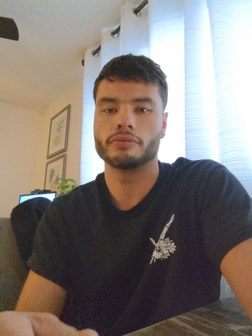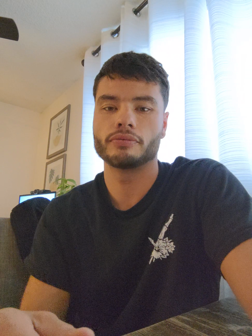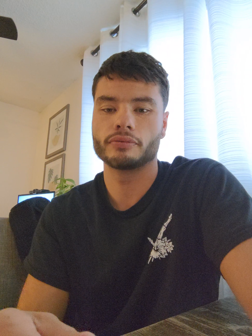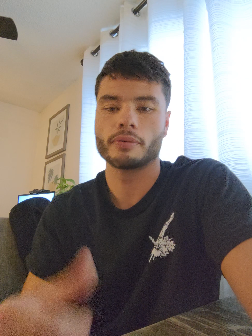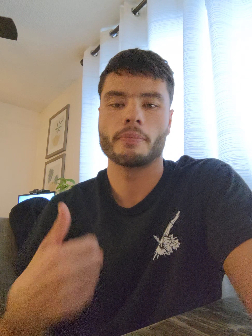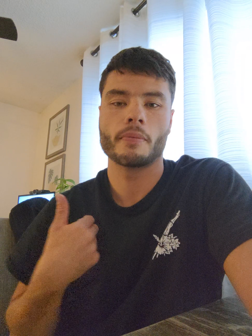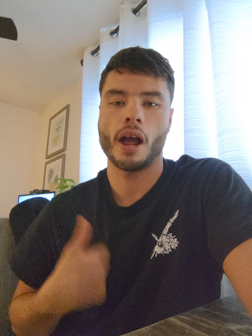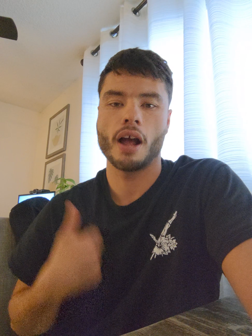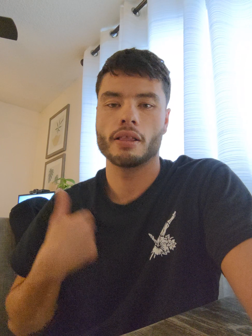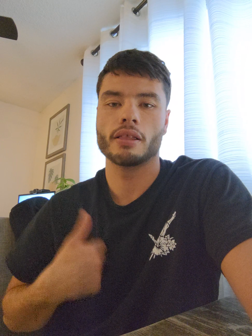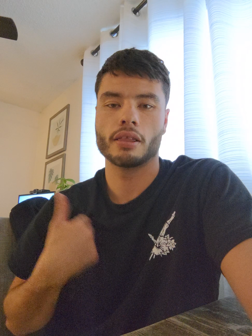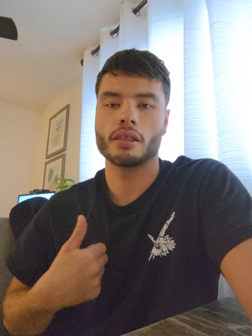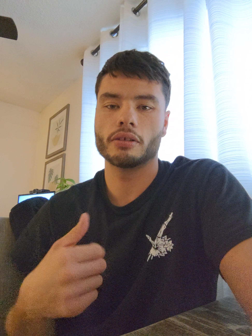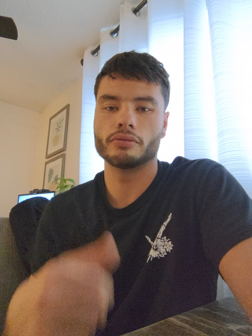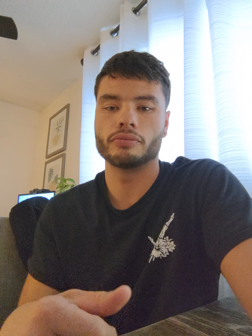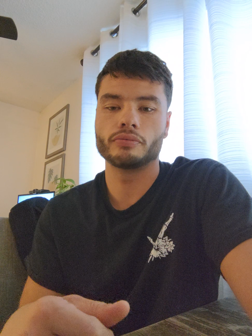bath